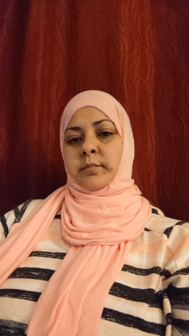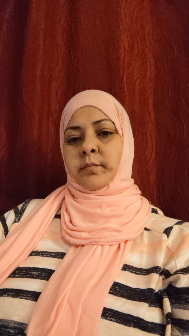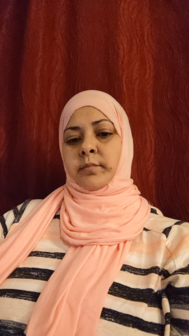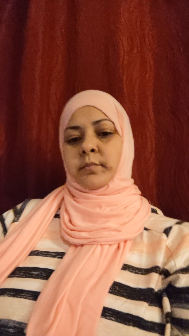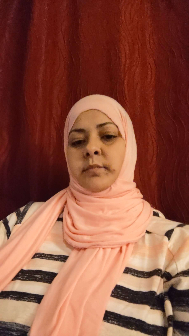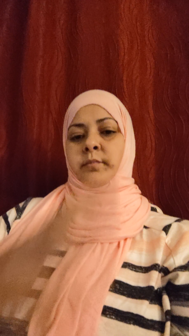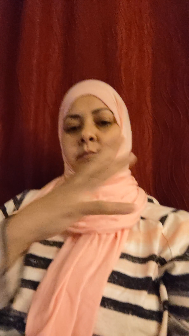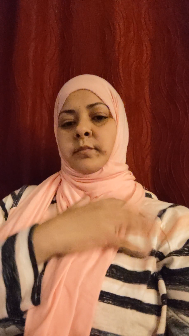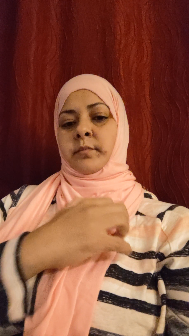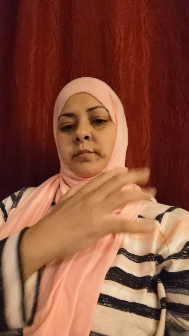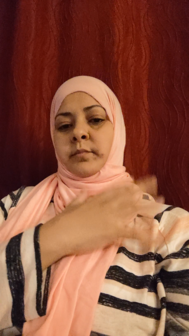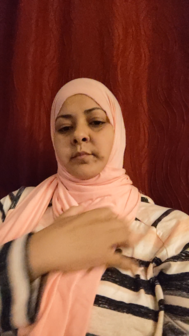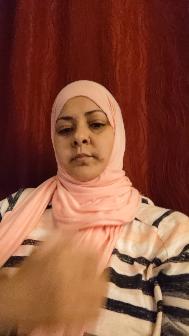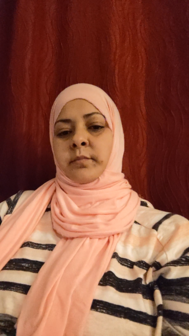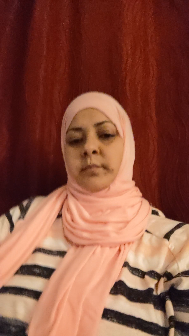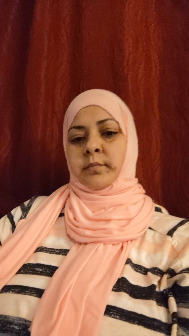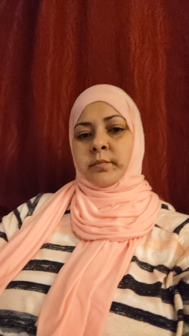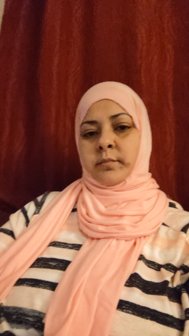bear